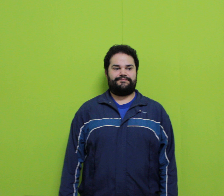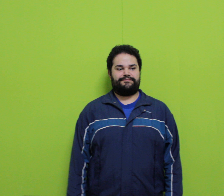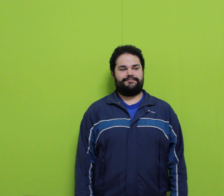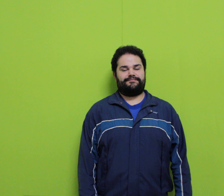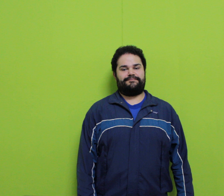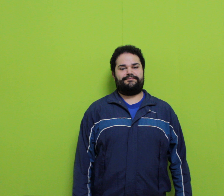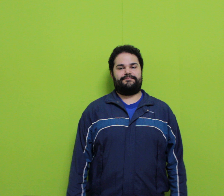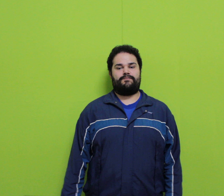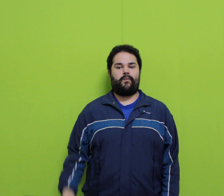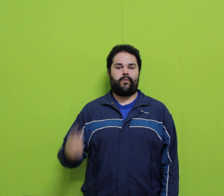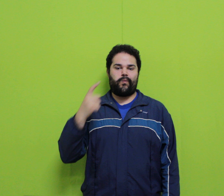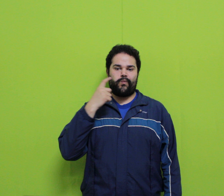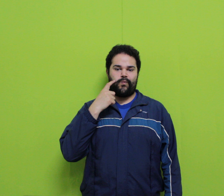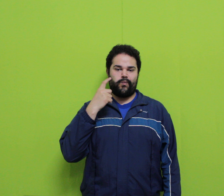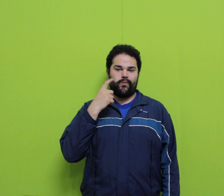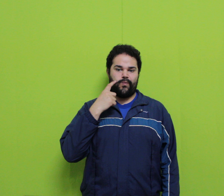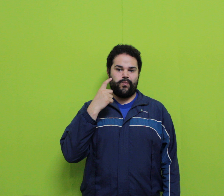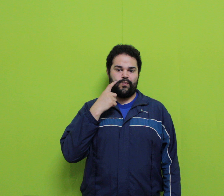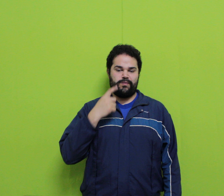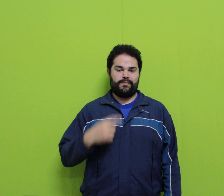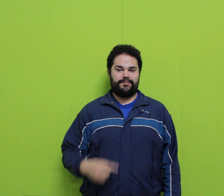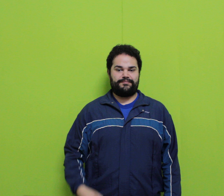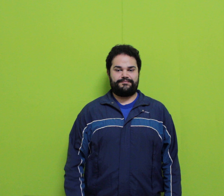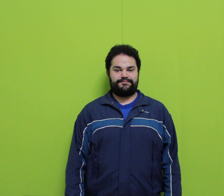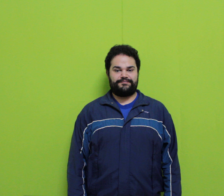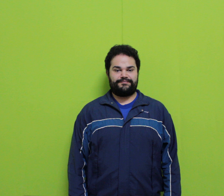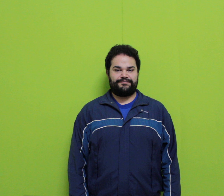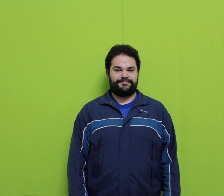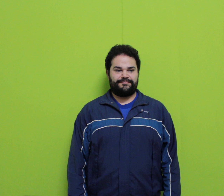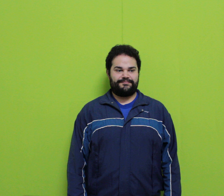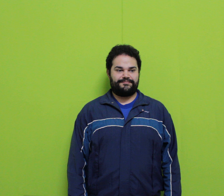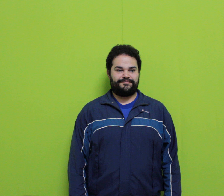bala